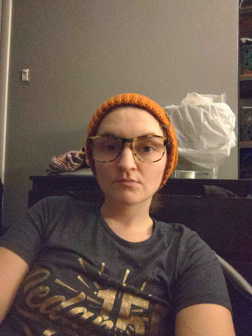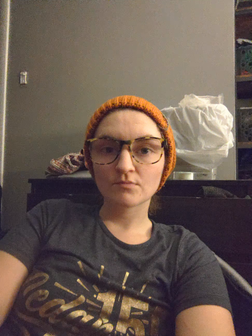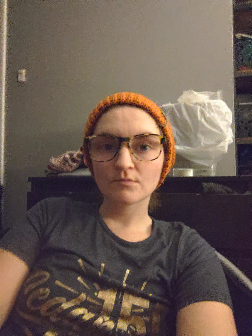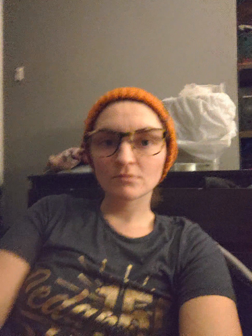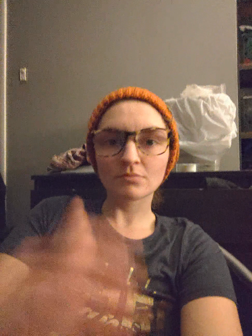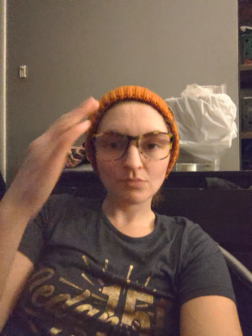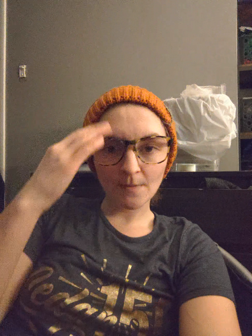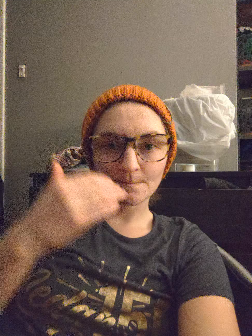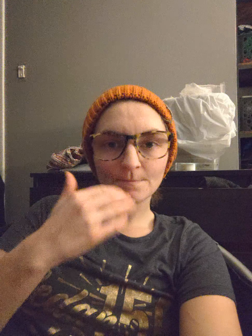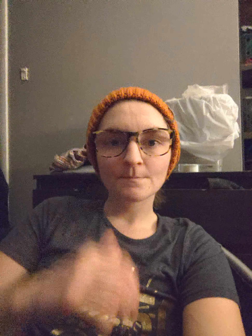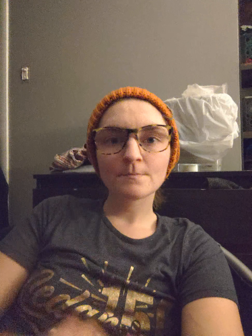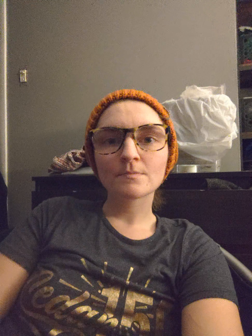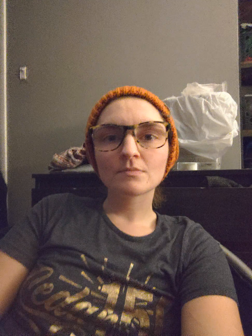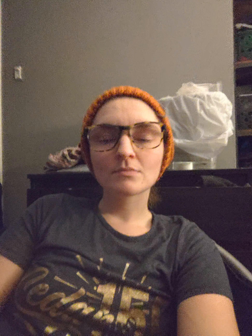head